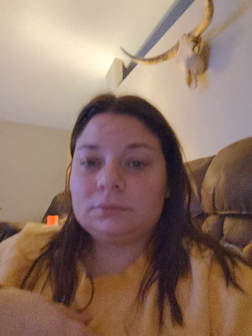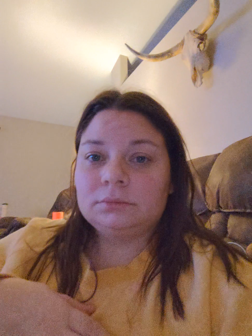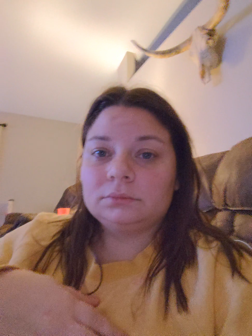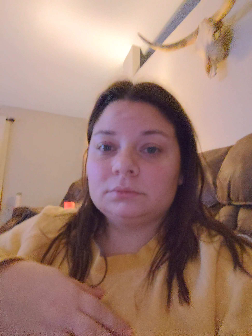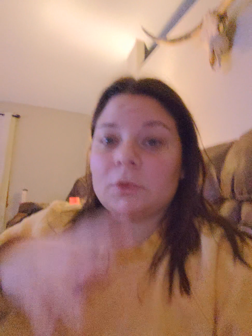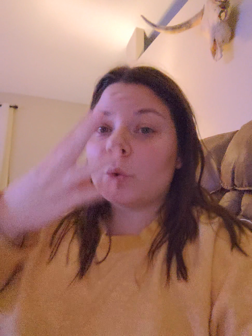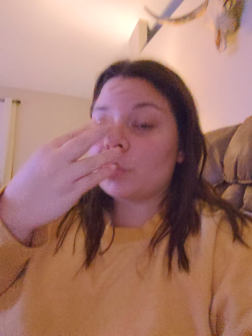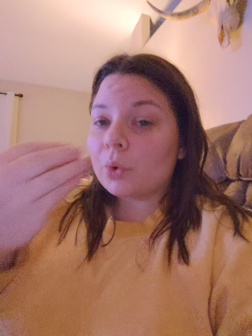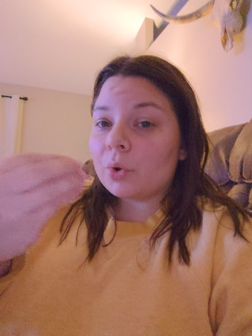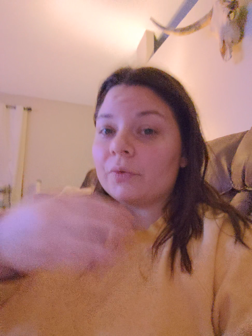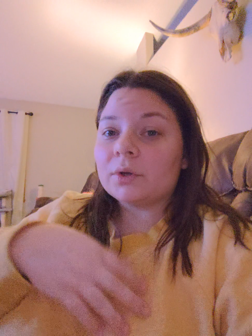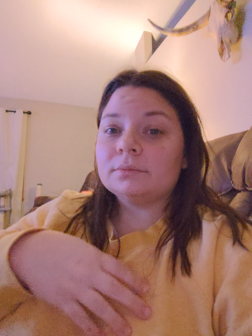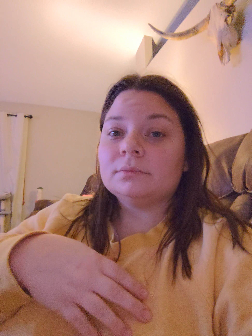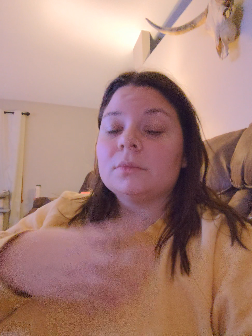wolf